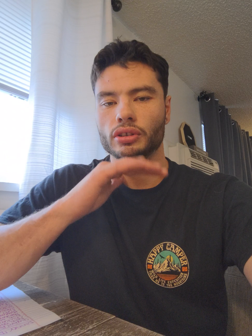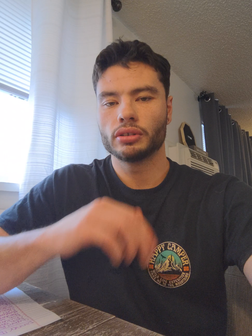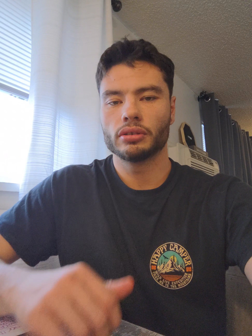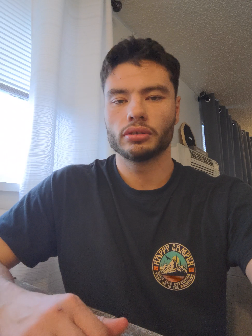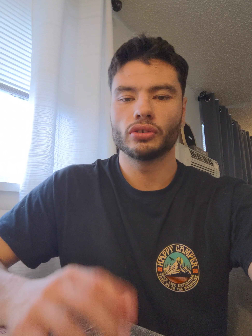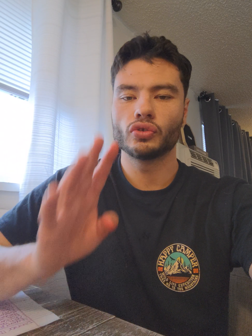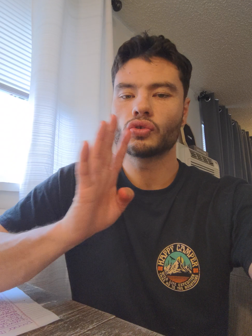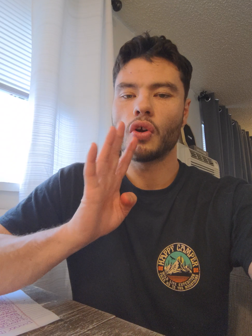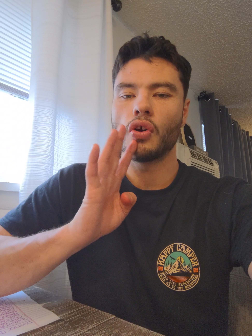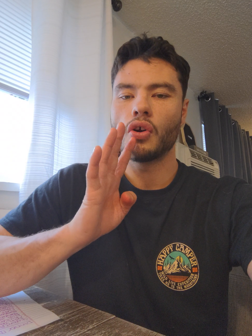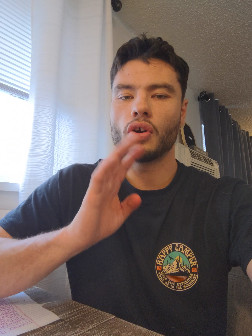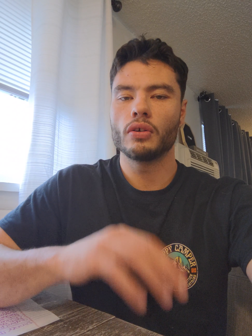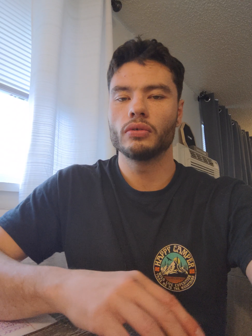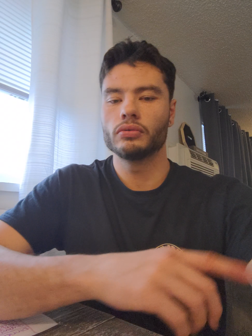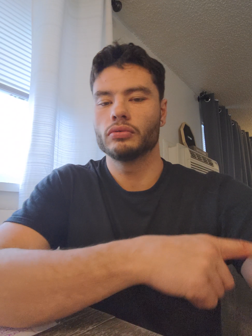talk